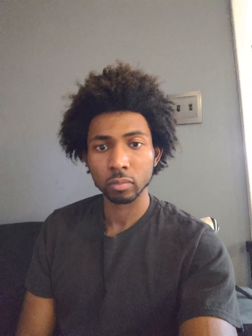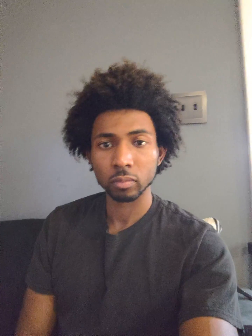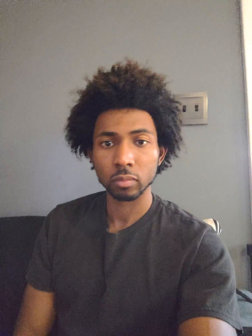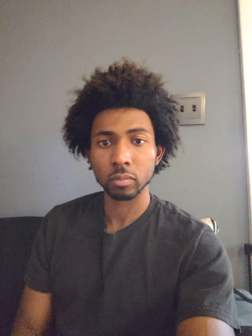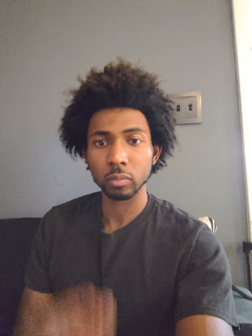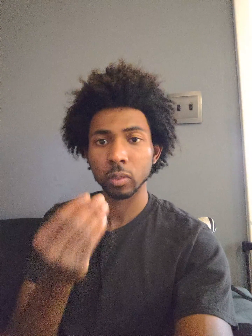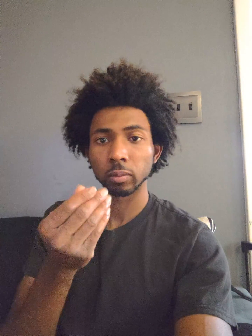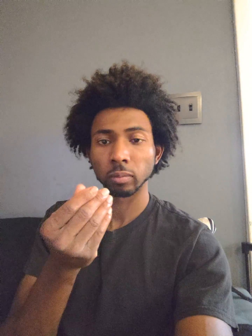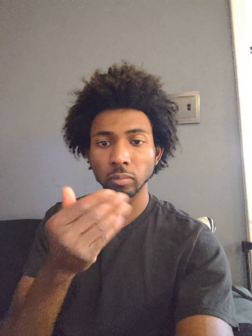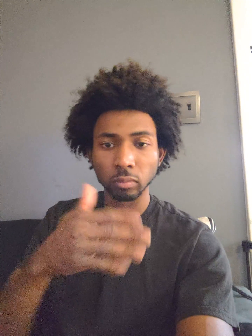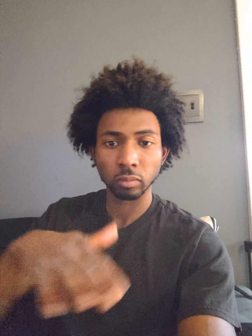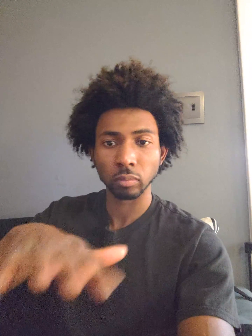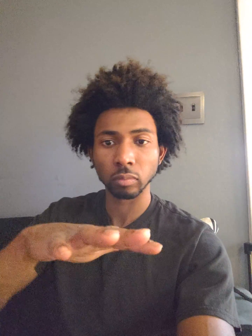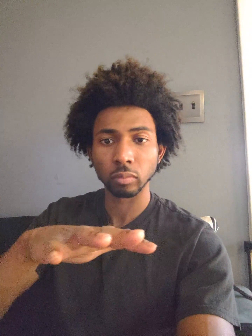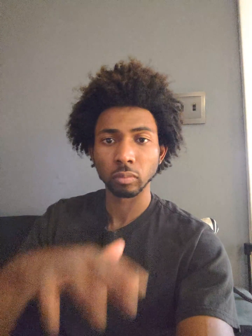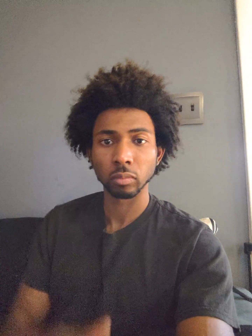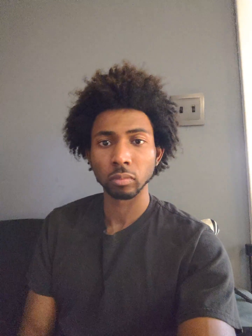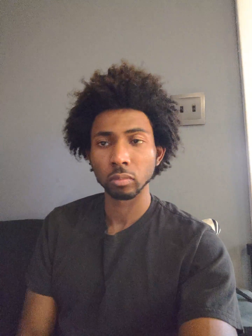garden